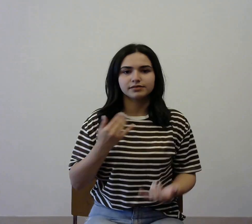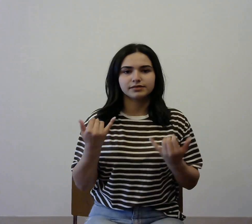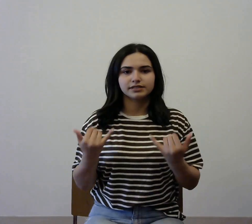indi